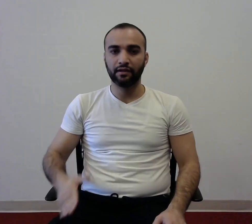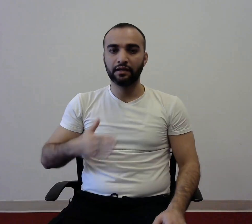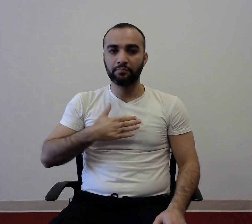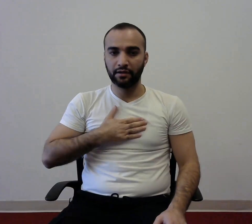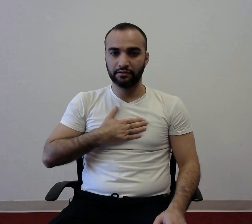mən